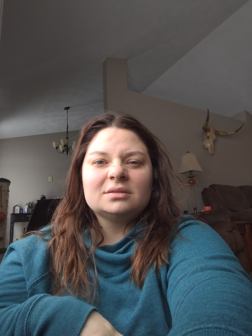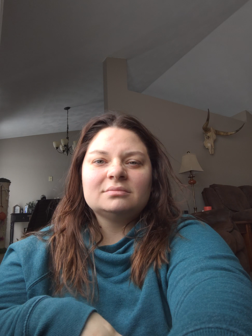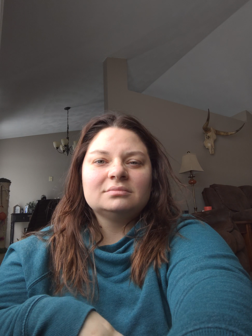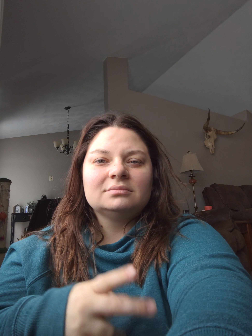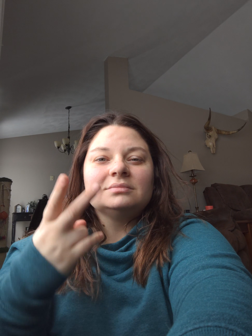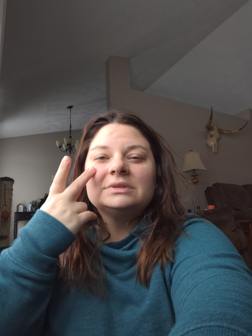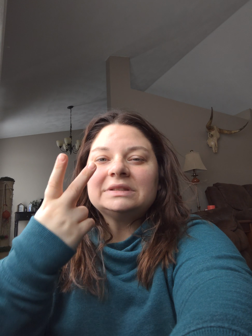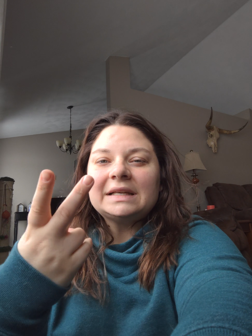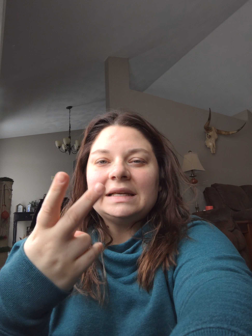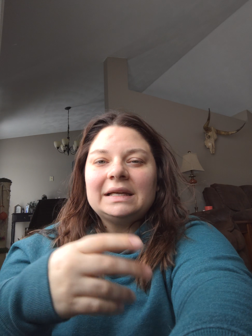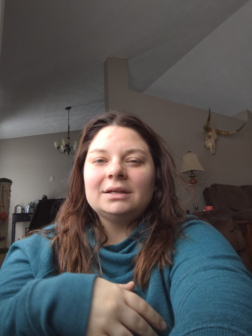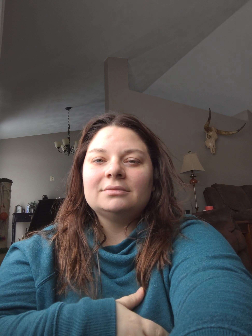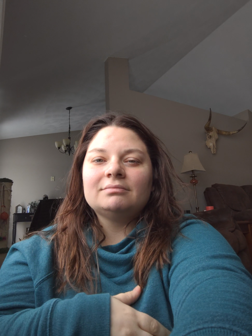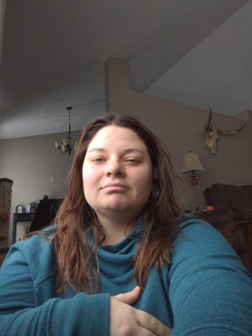see